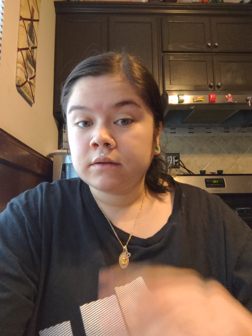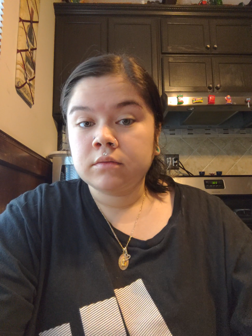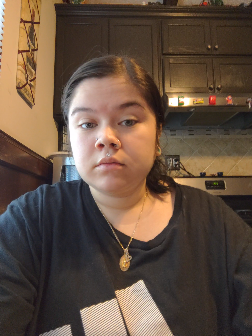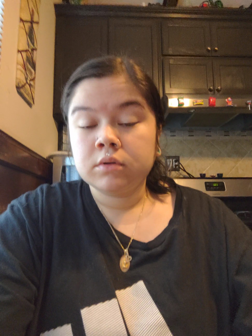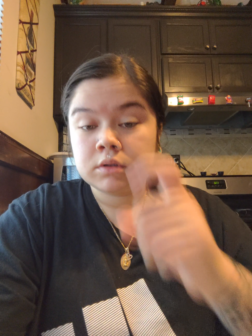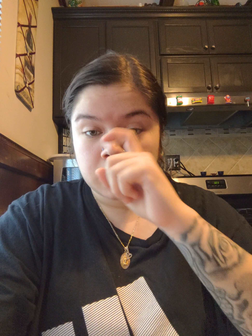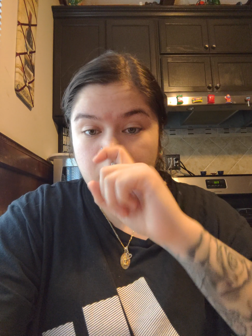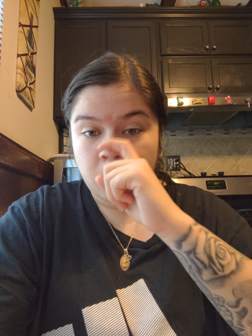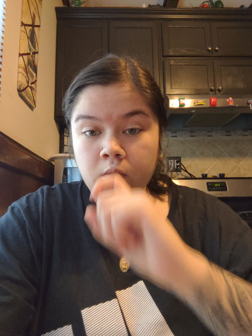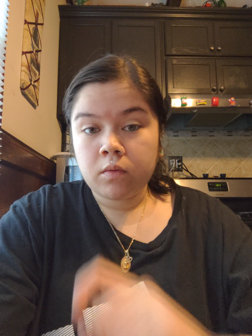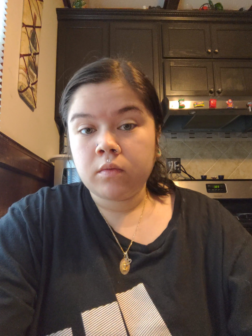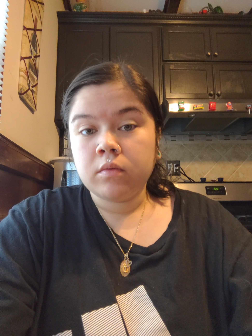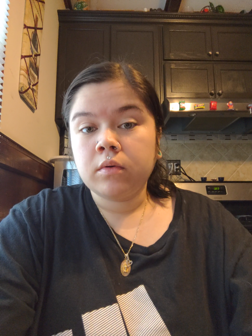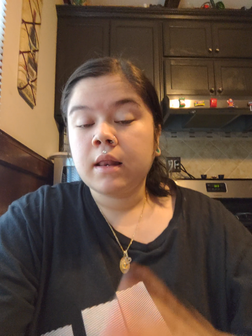doll